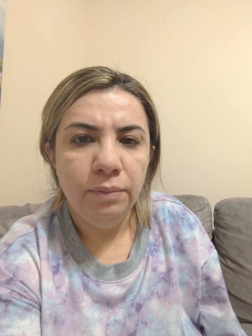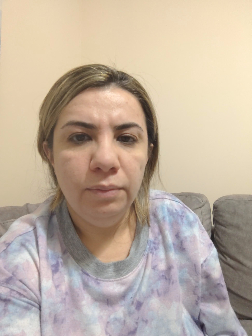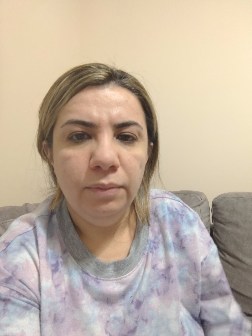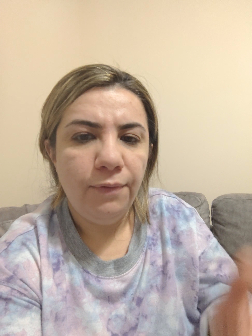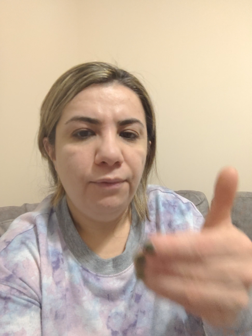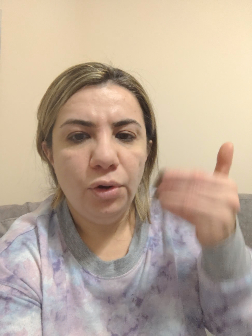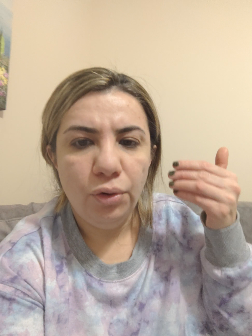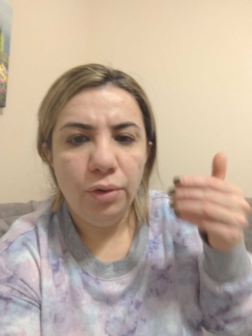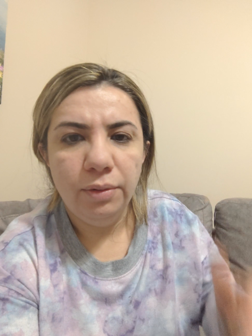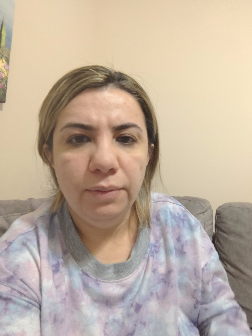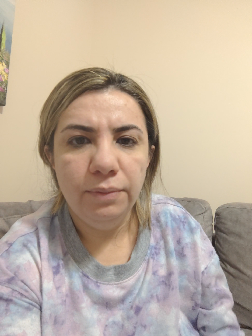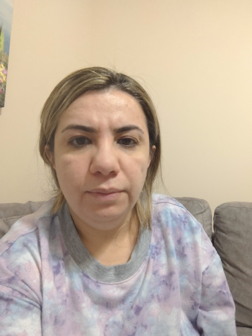before